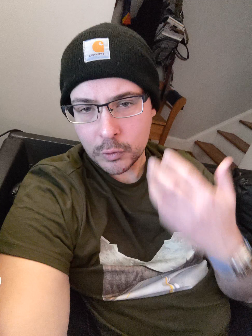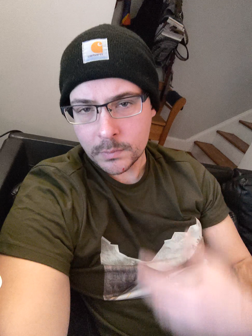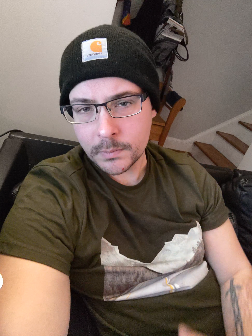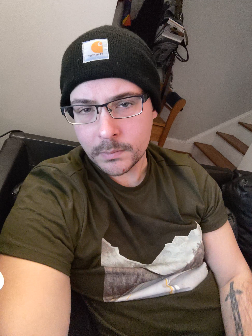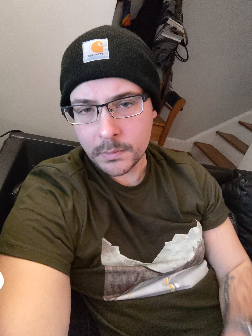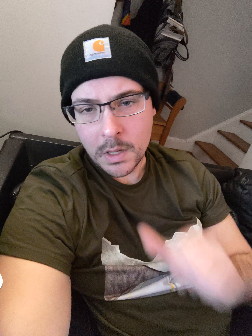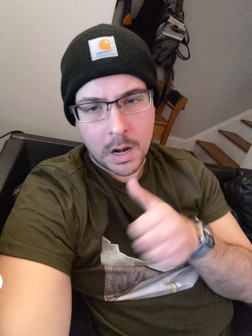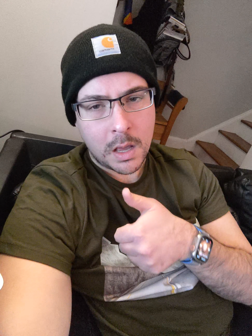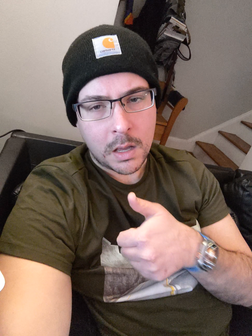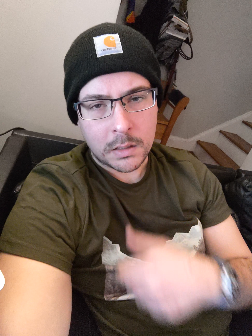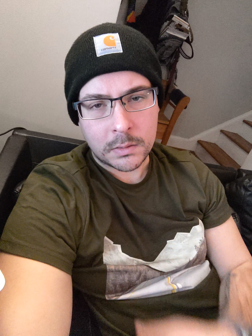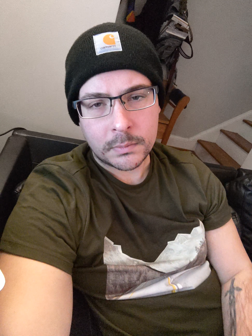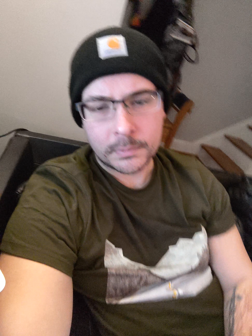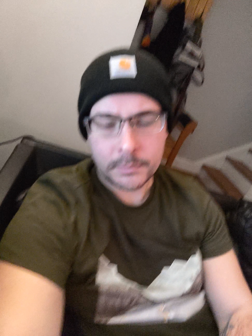not